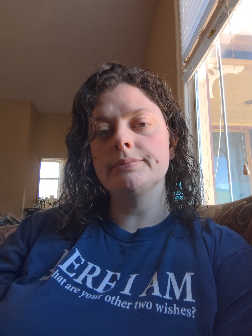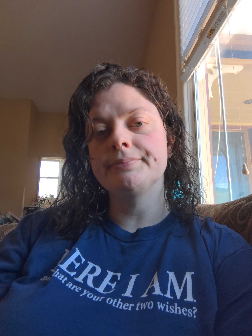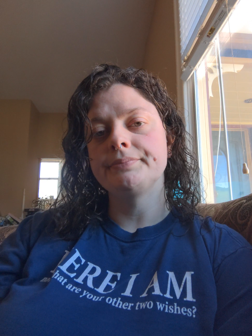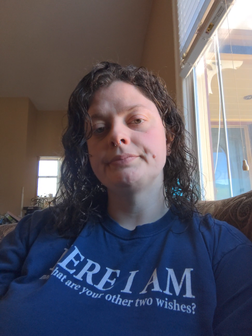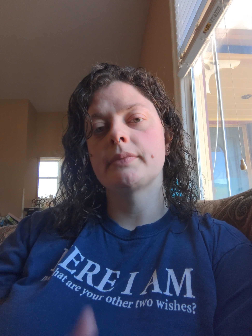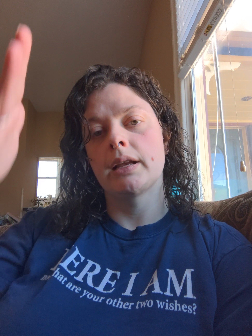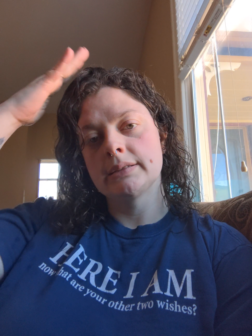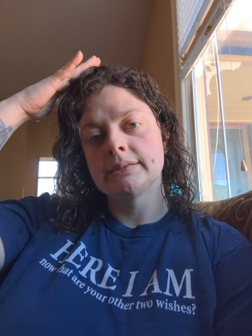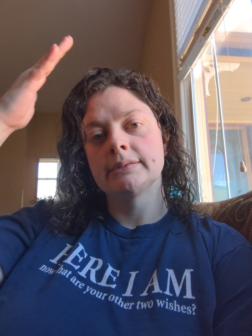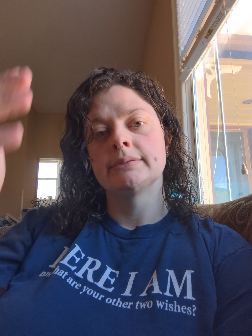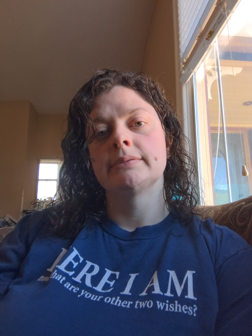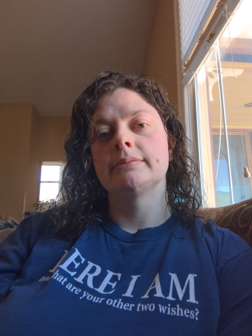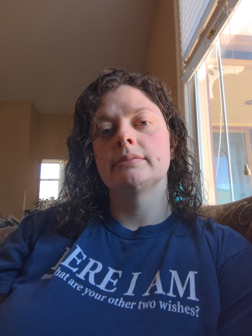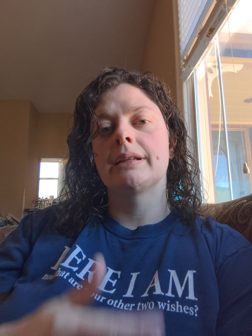hat